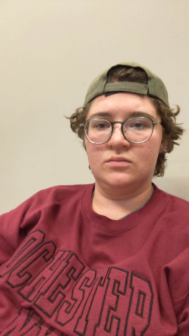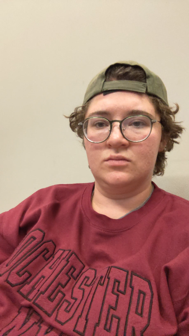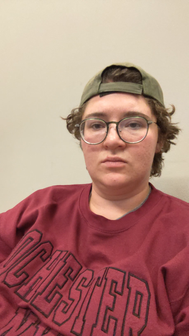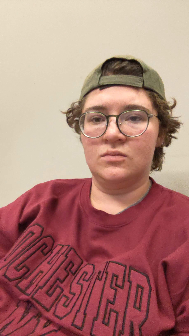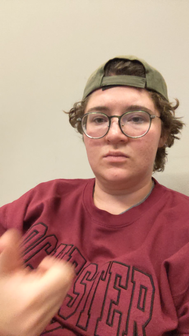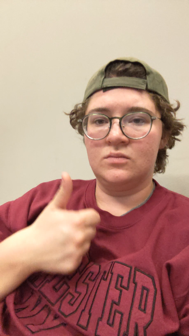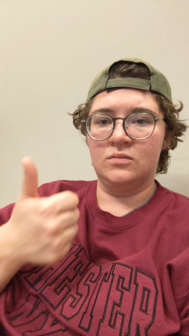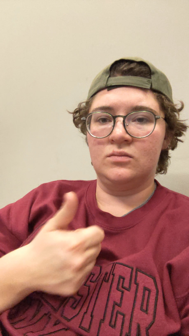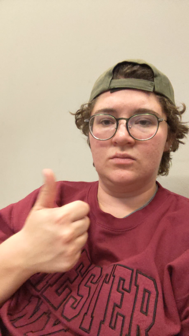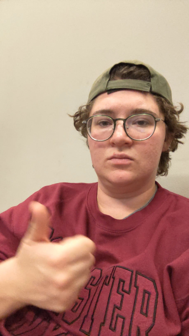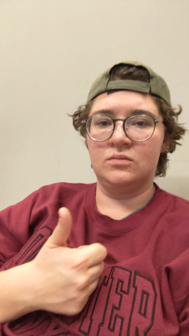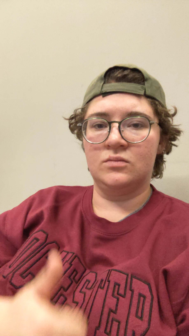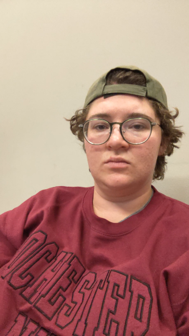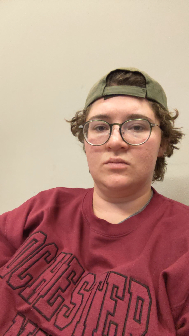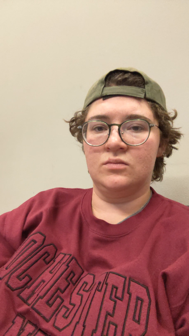basement